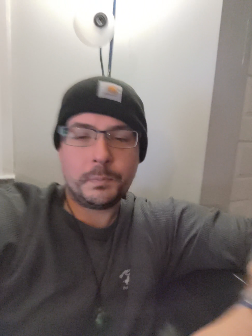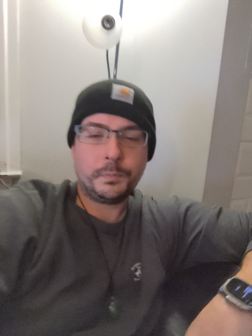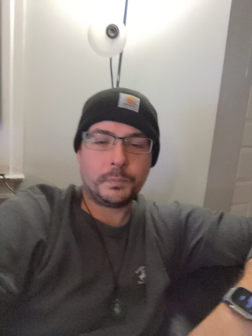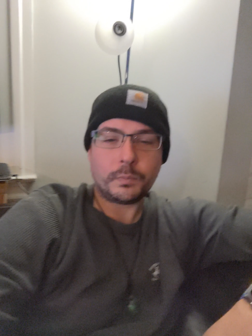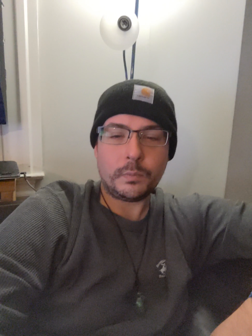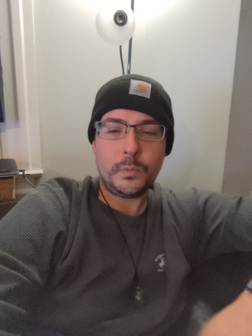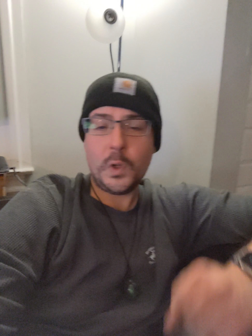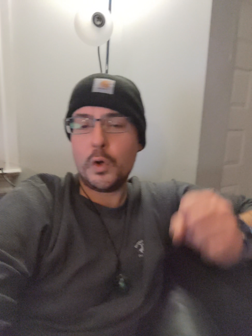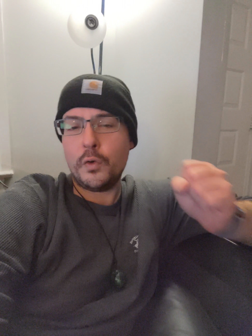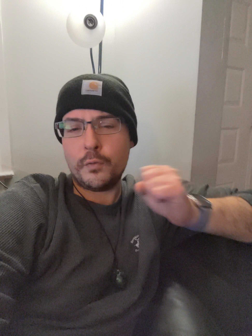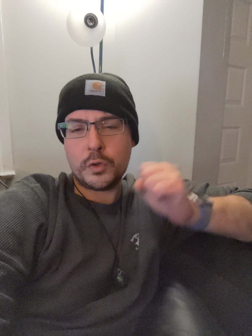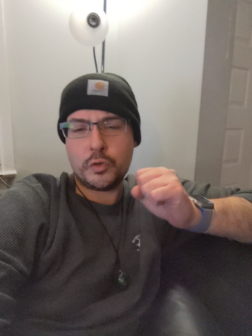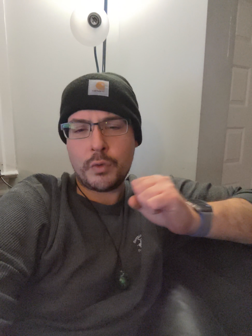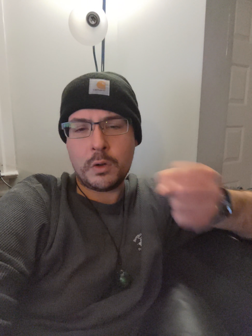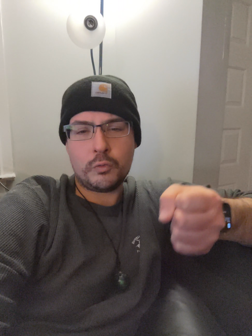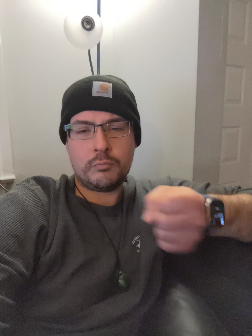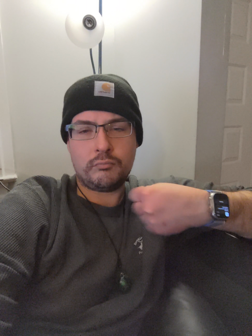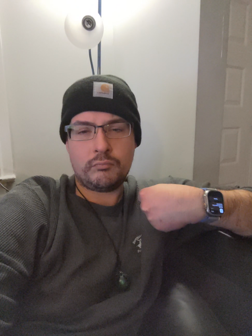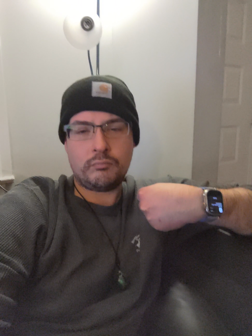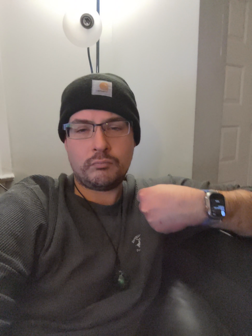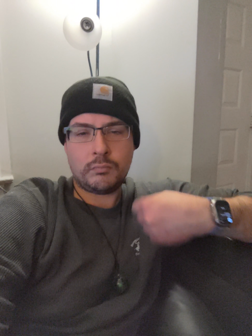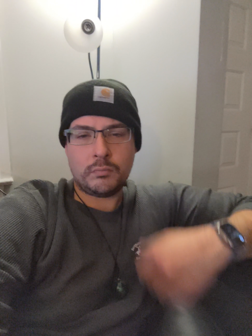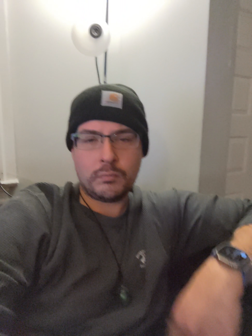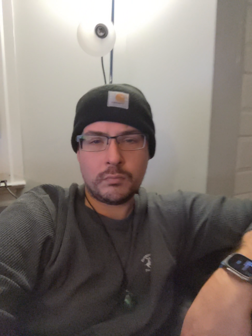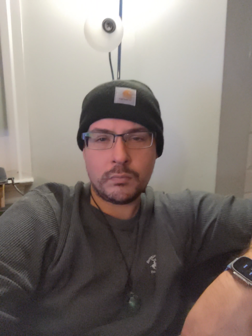refrigerator